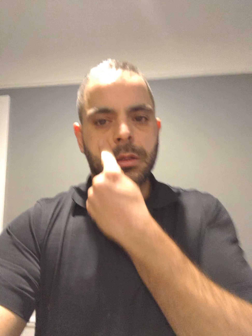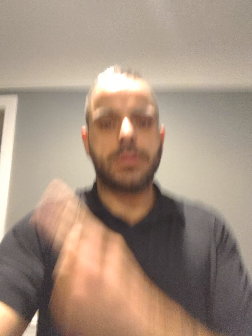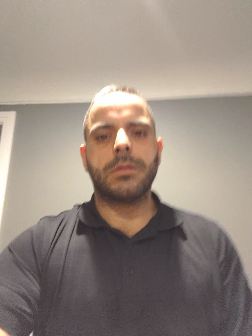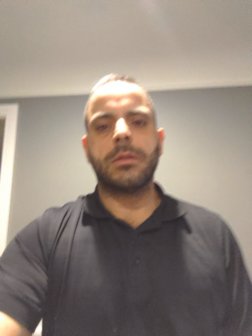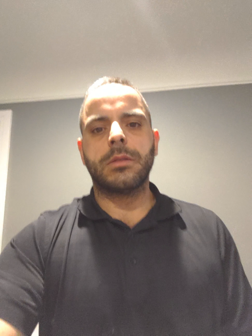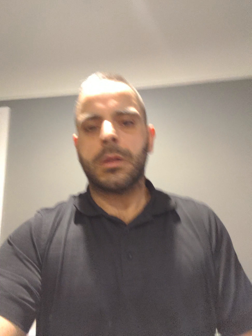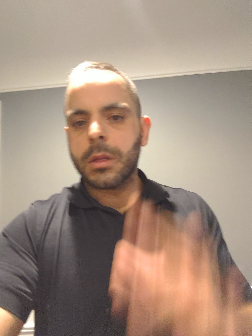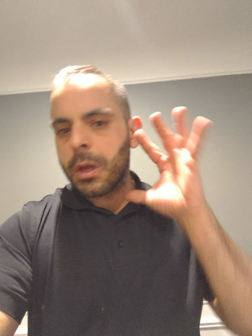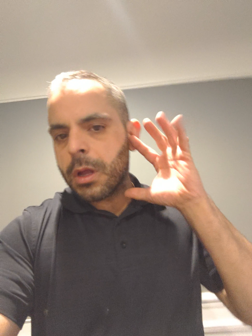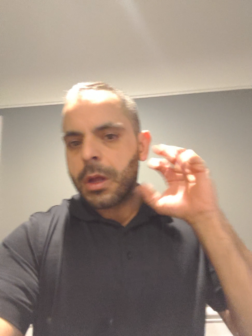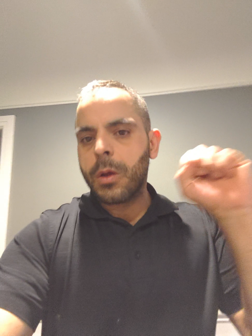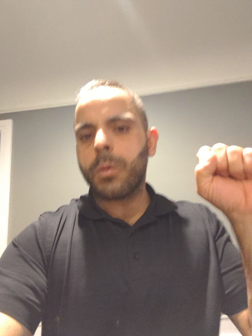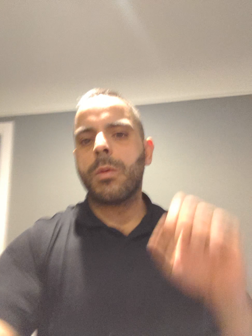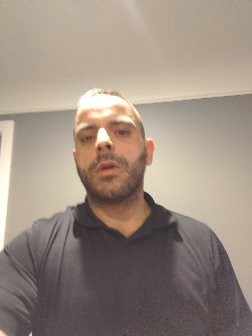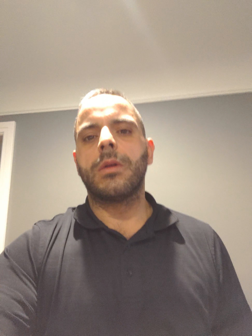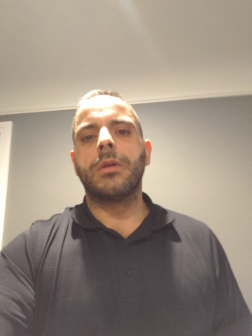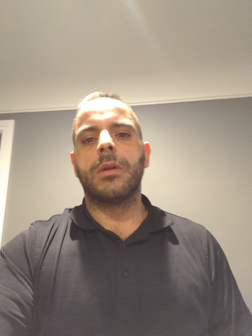loud